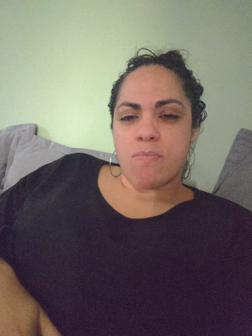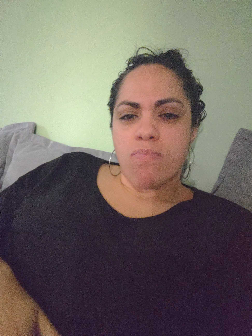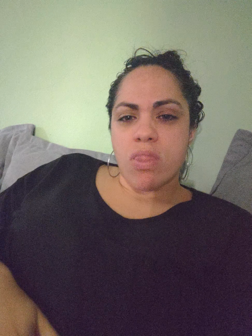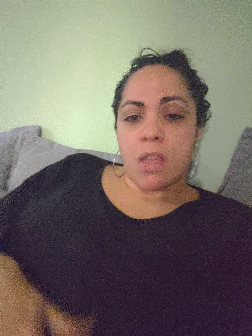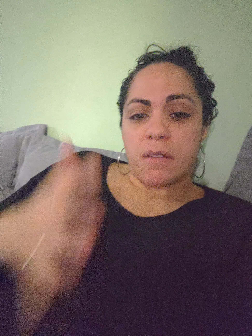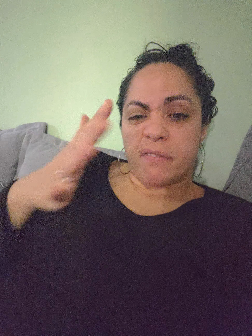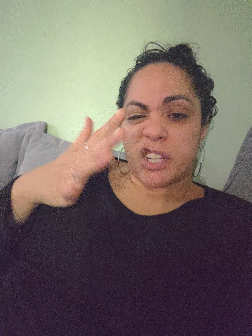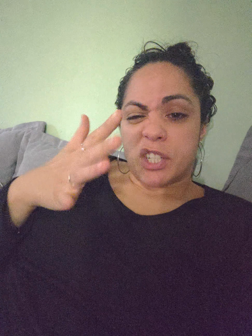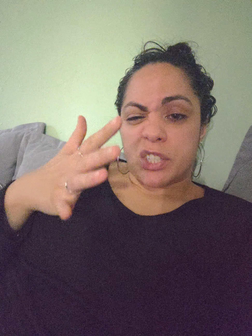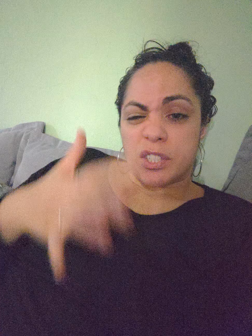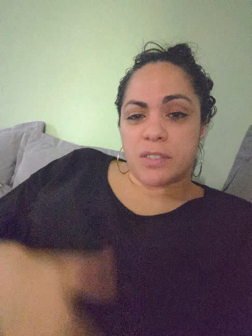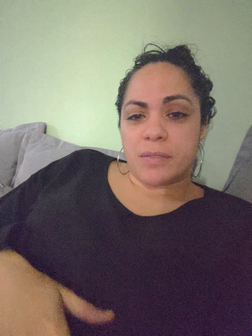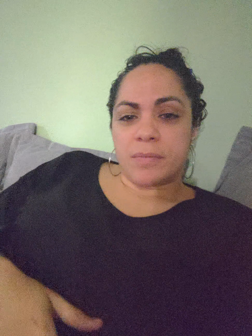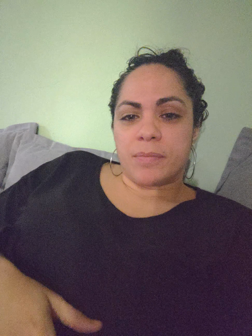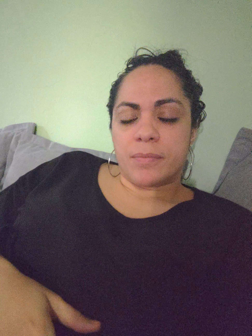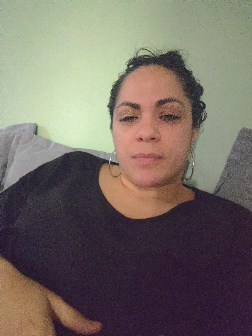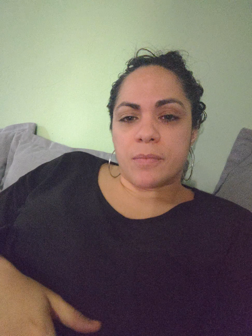finish